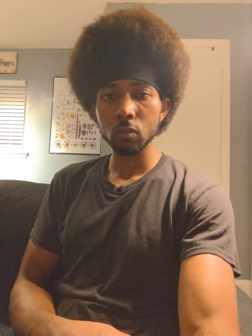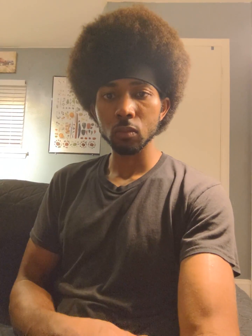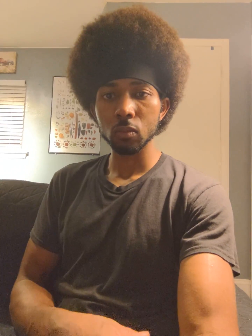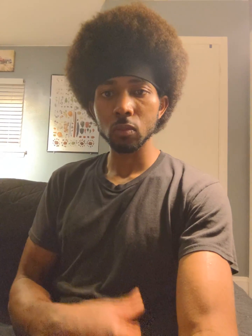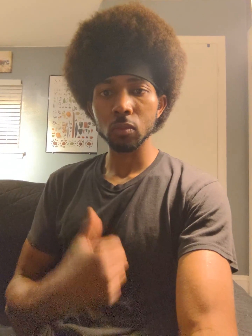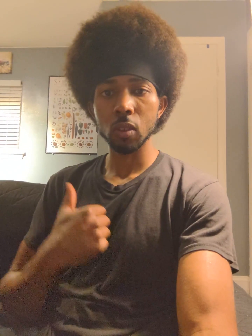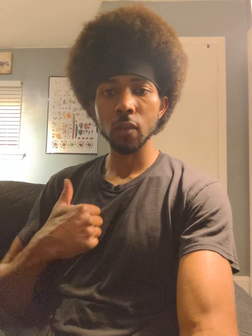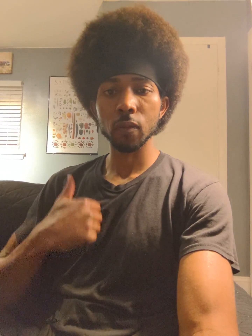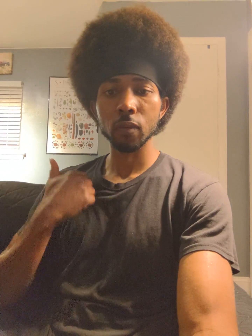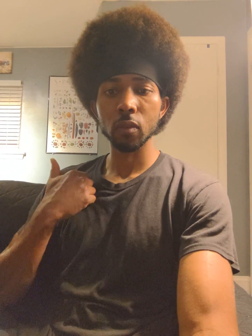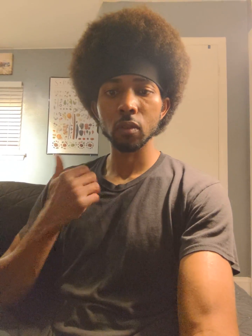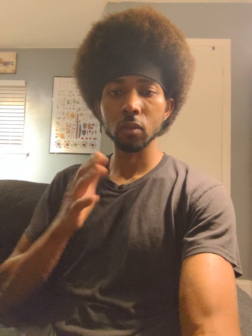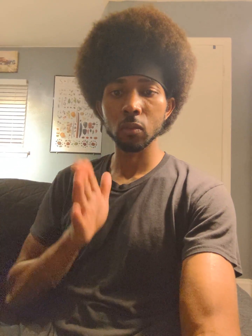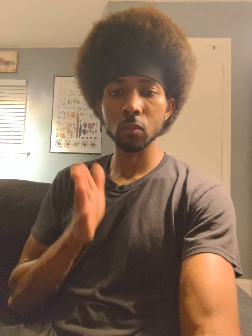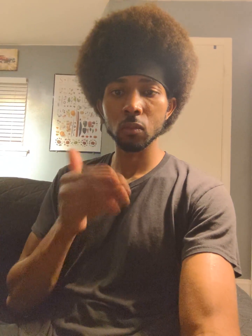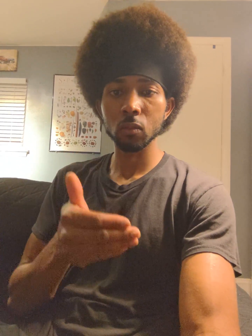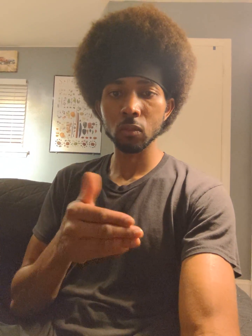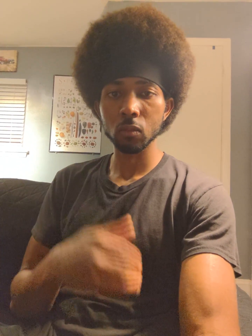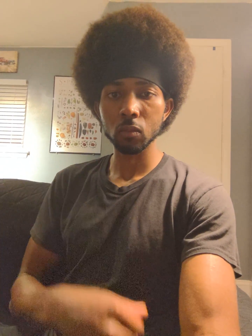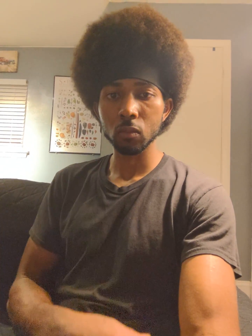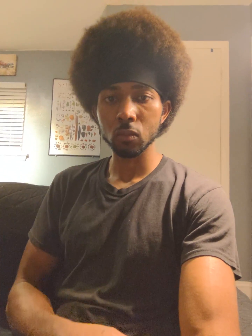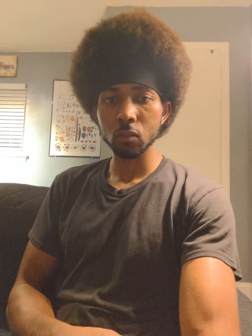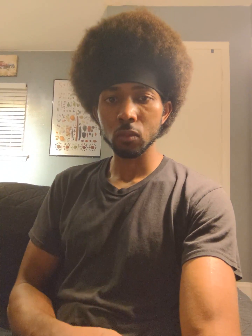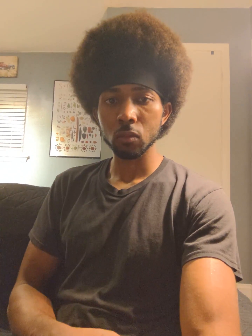living room